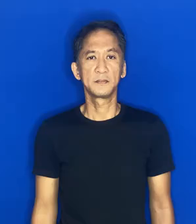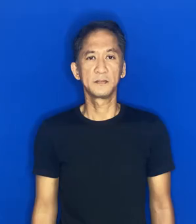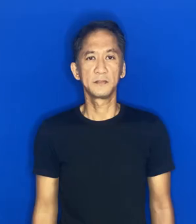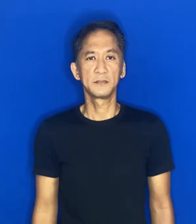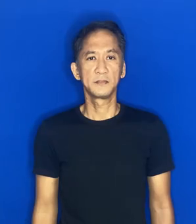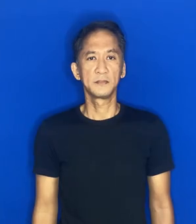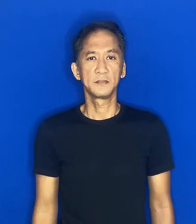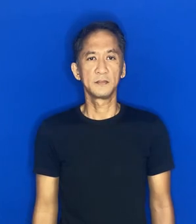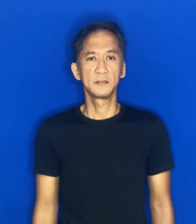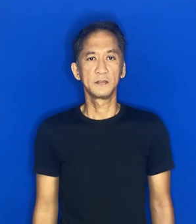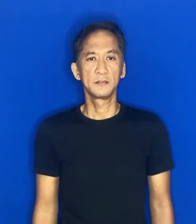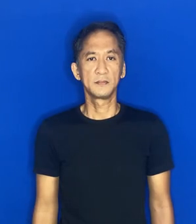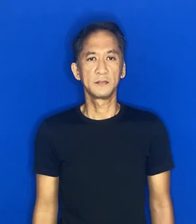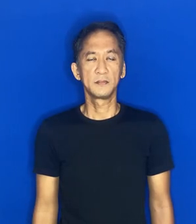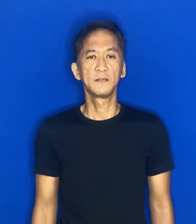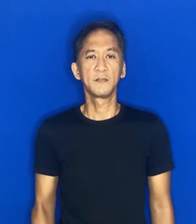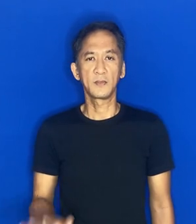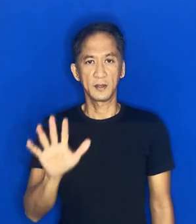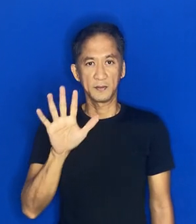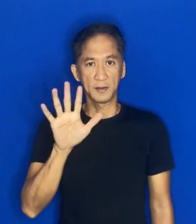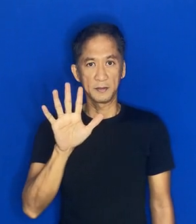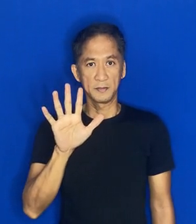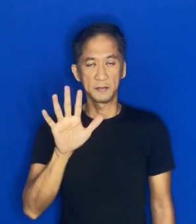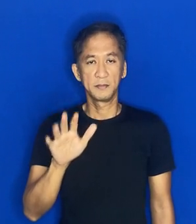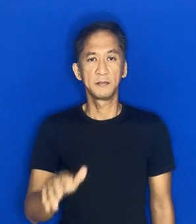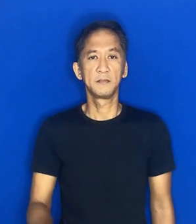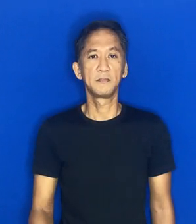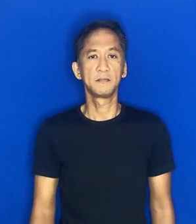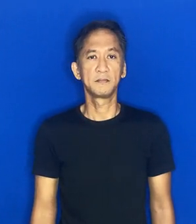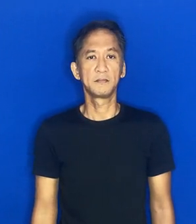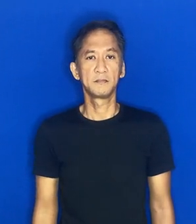five